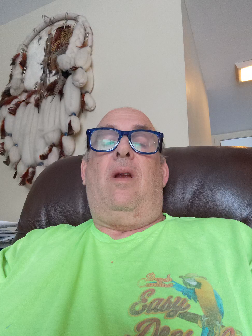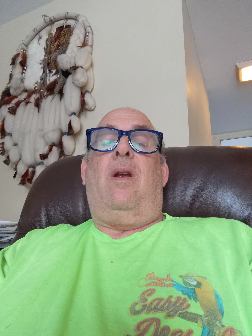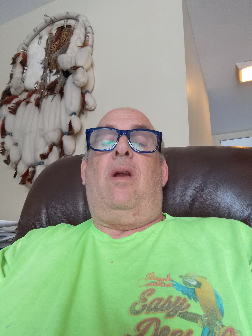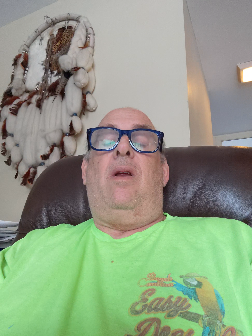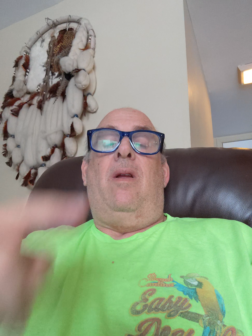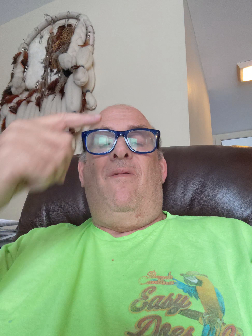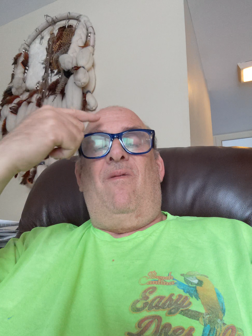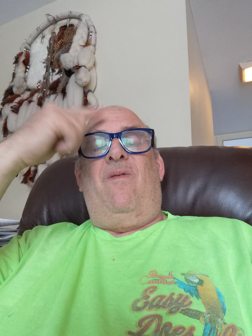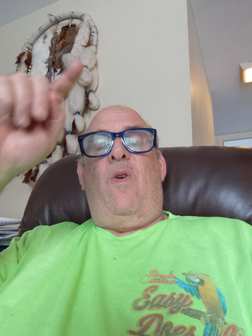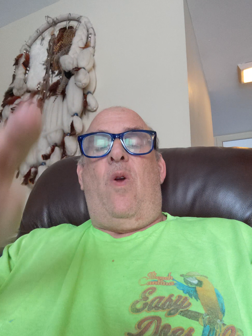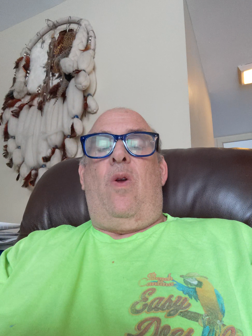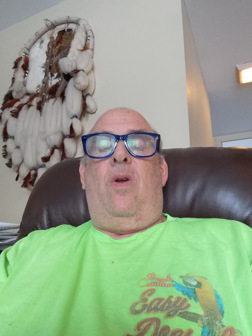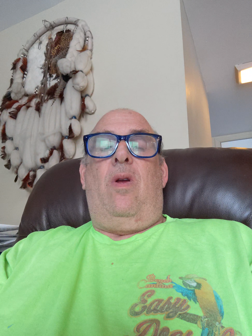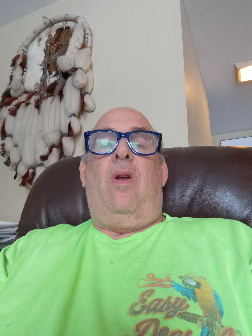for